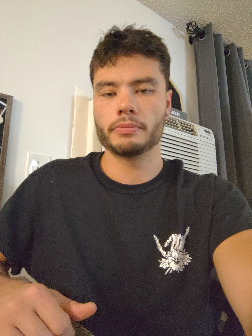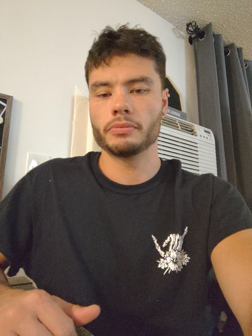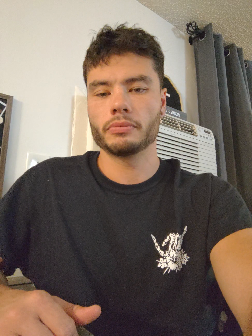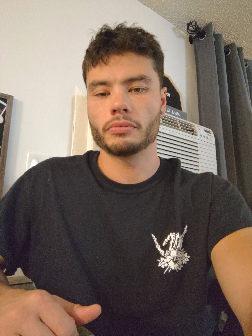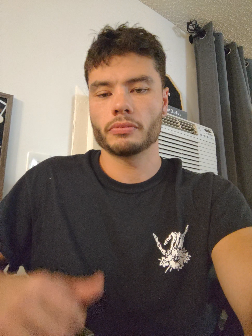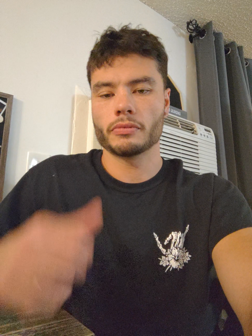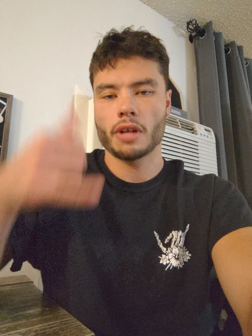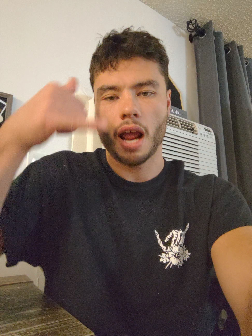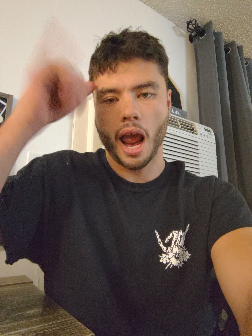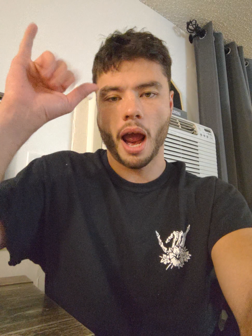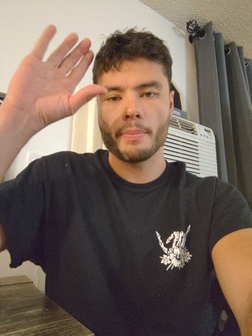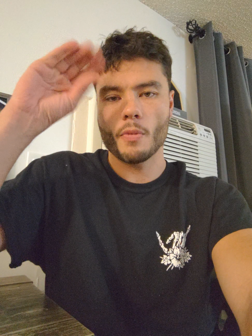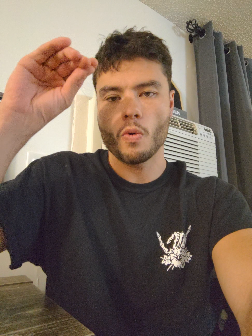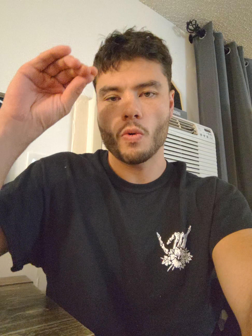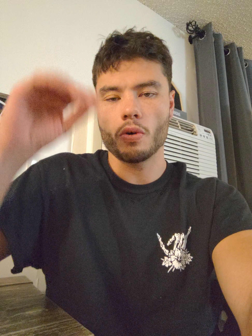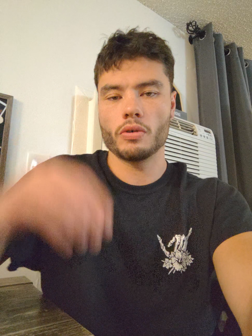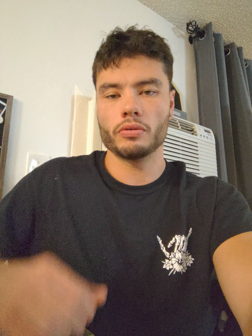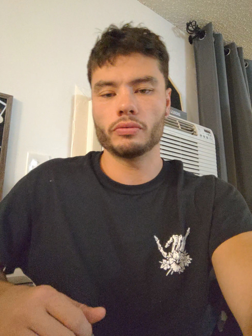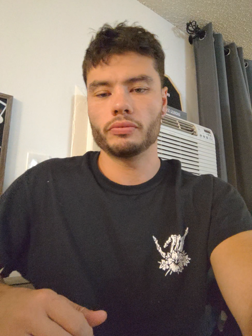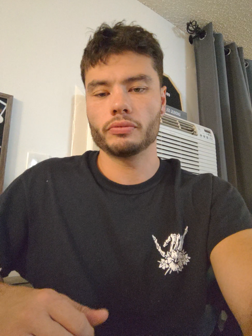cowboy